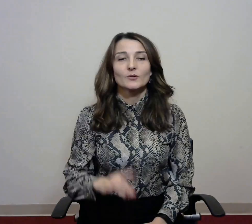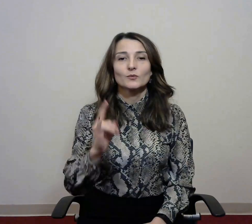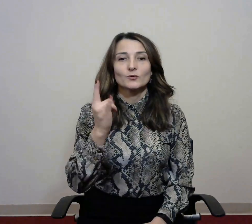uşaq